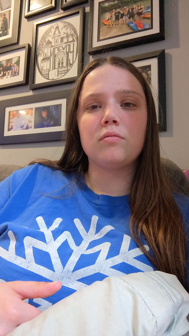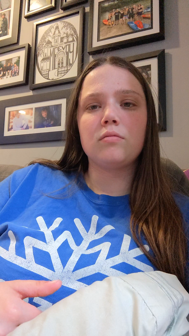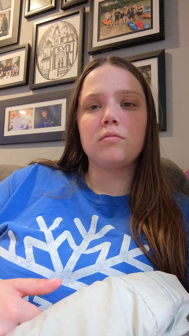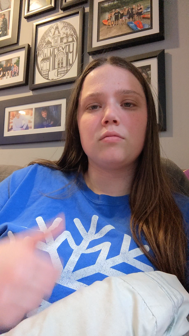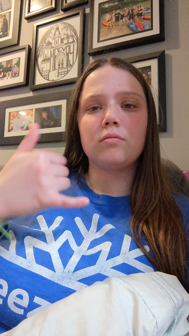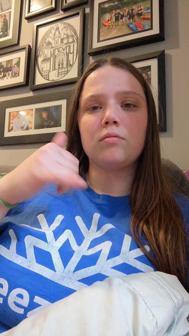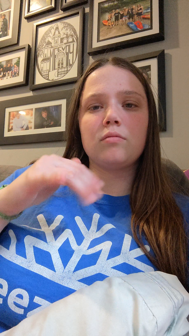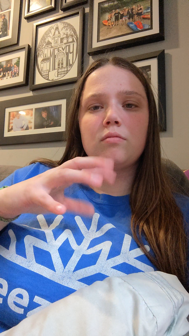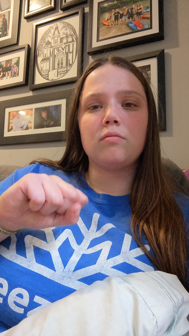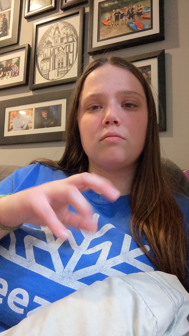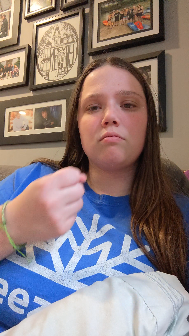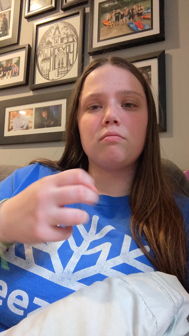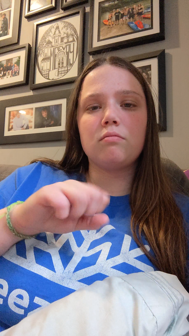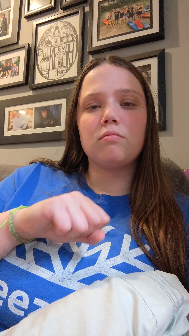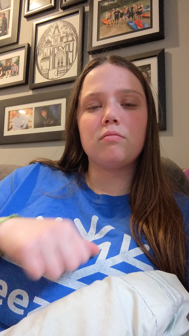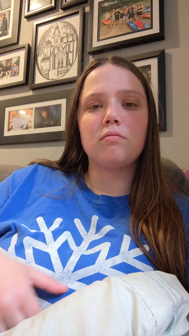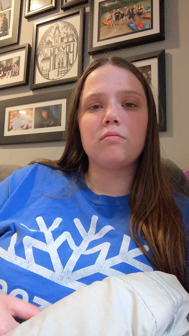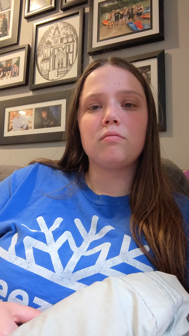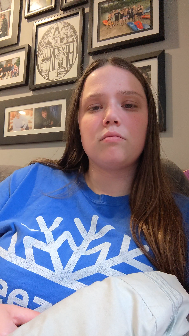play dough